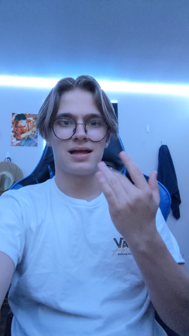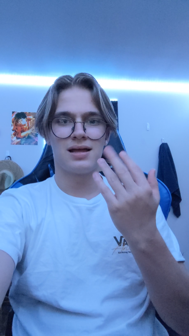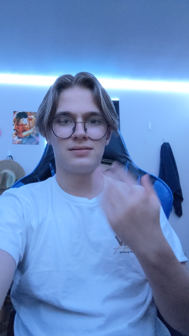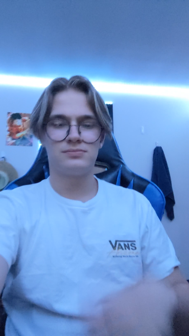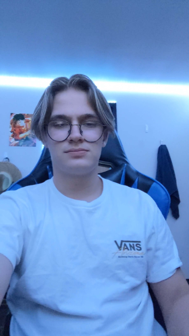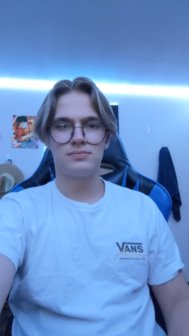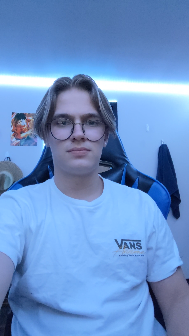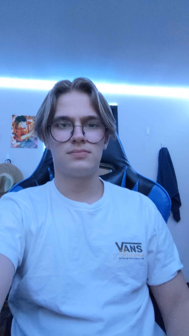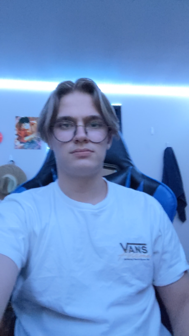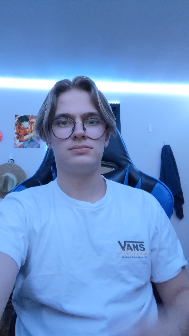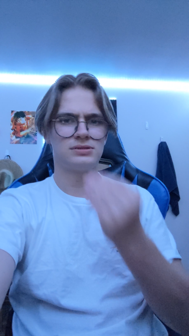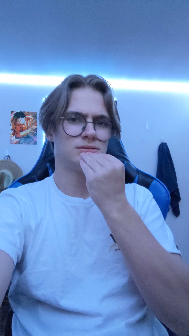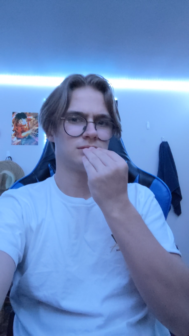eat